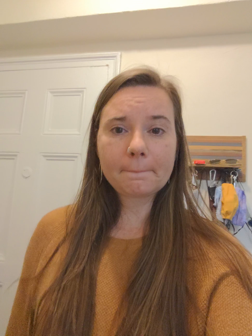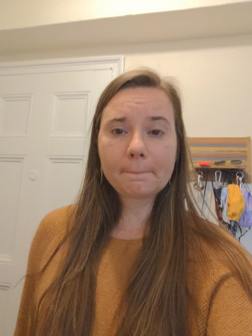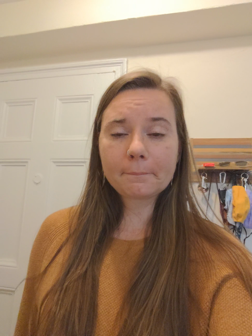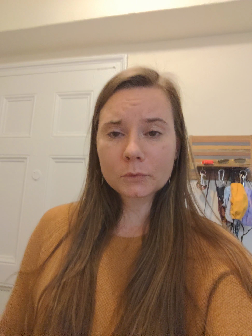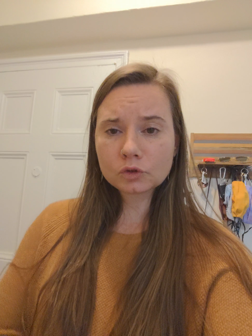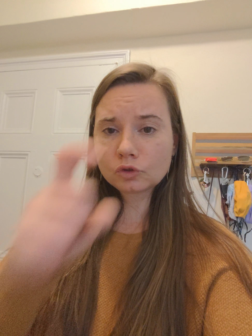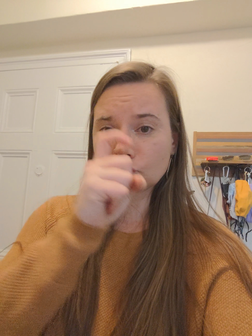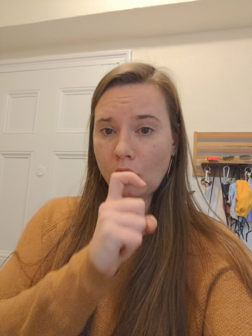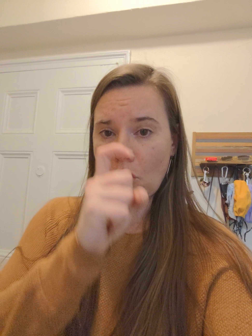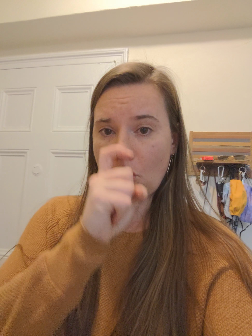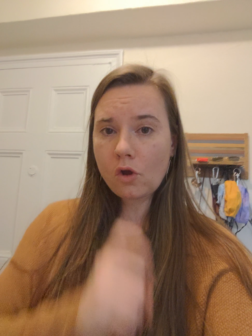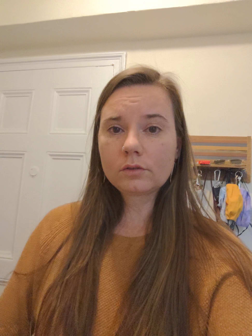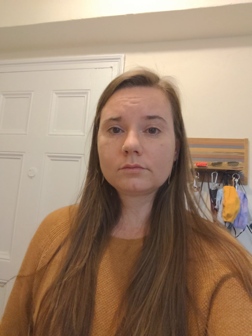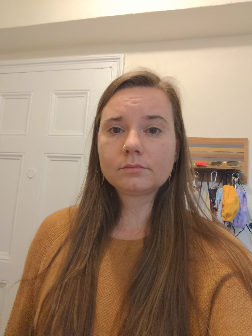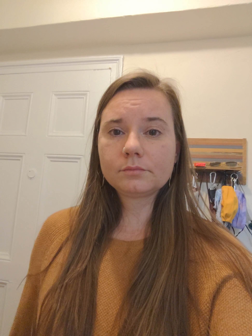doll